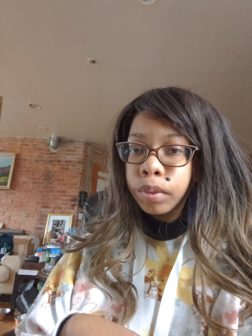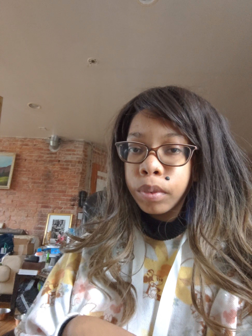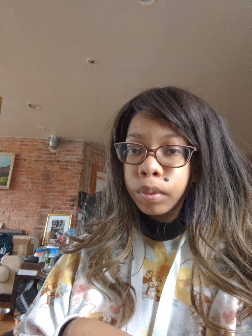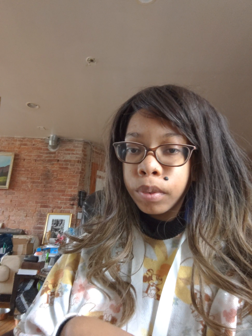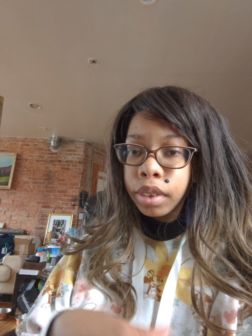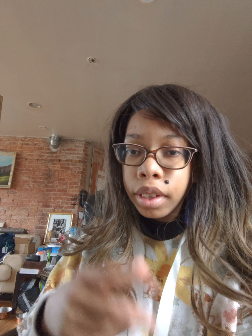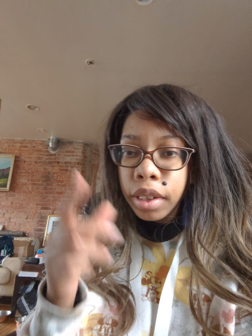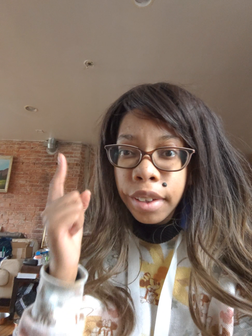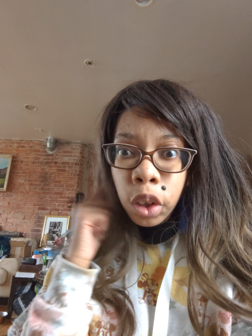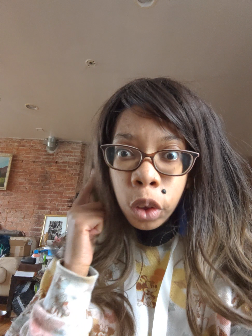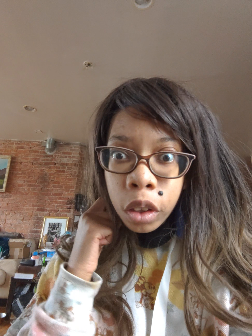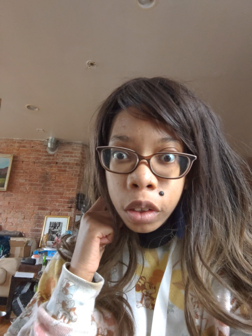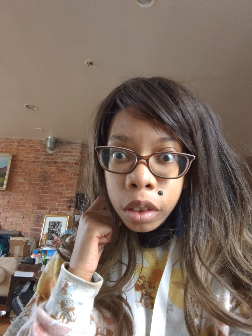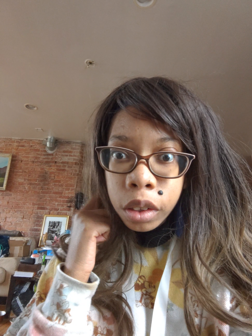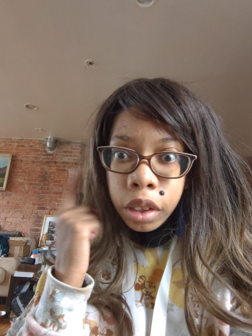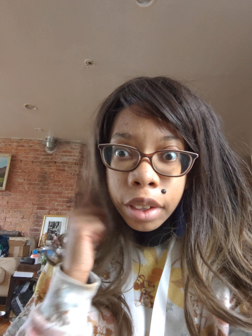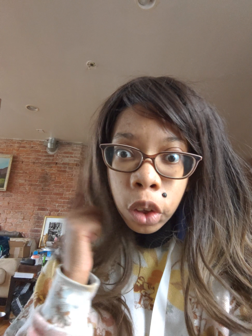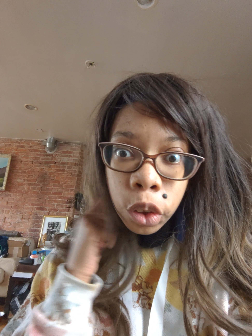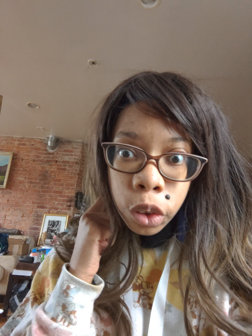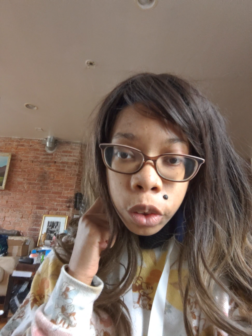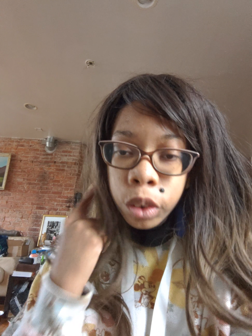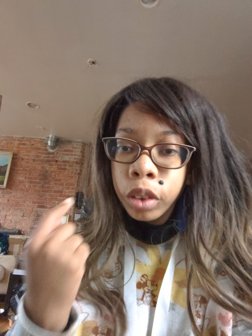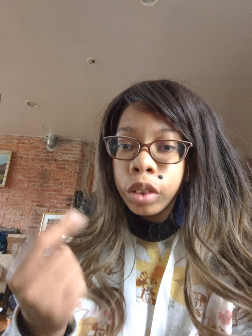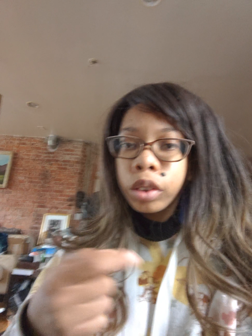hear